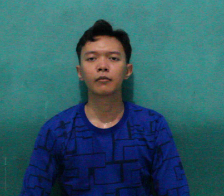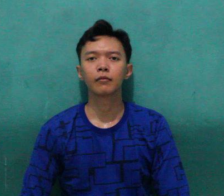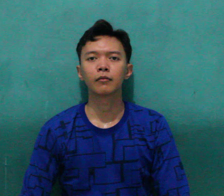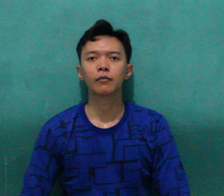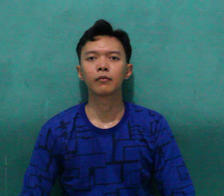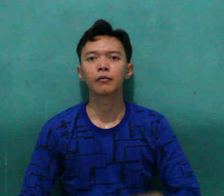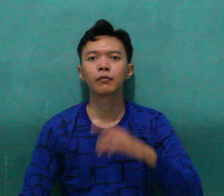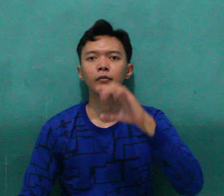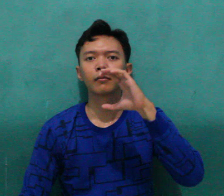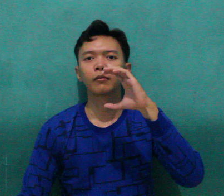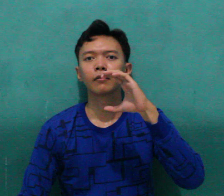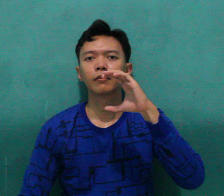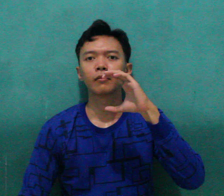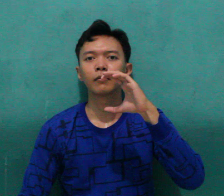C